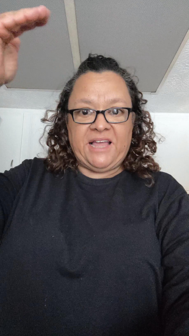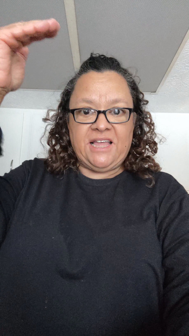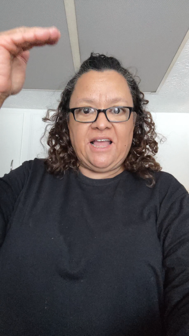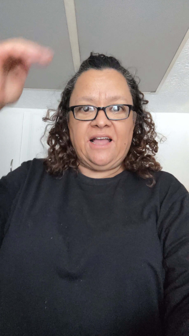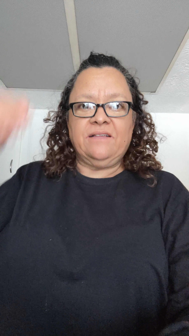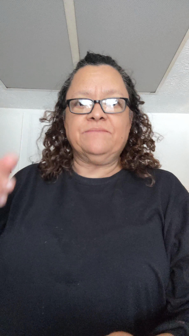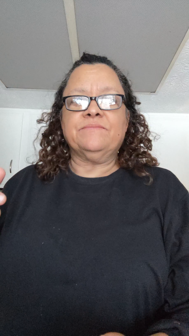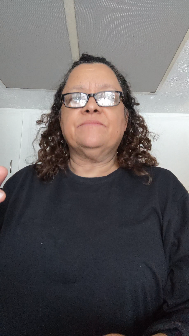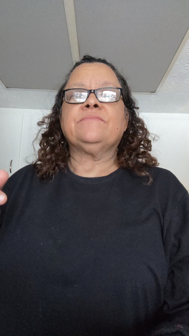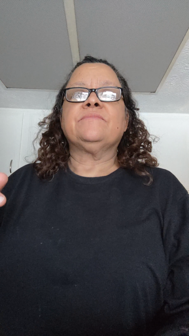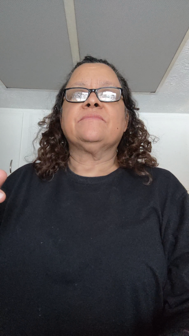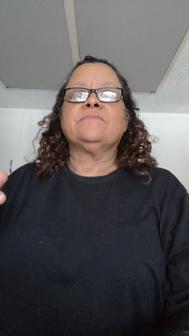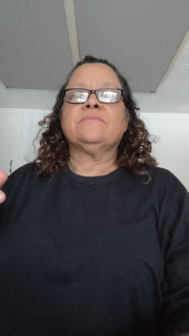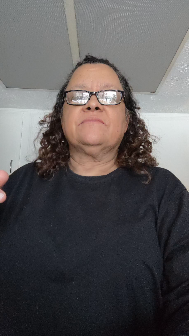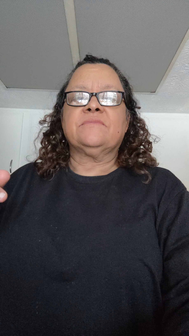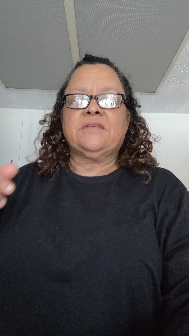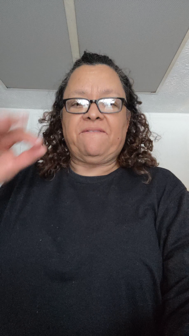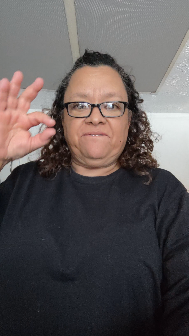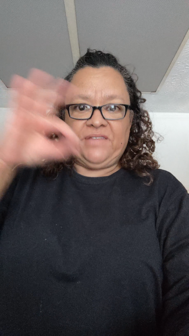fit